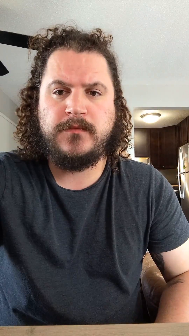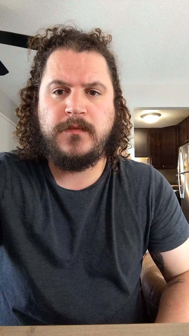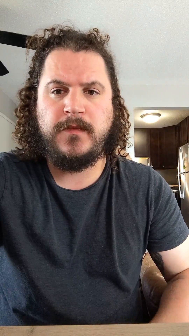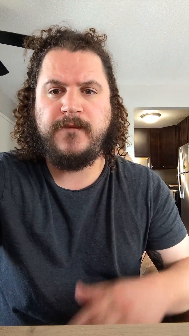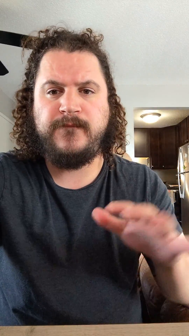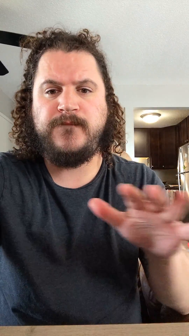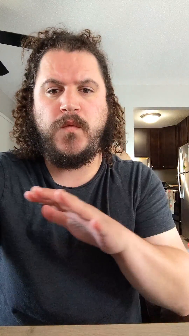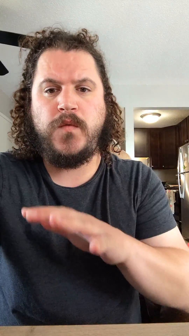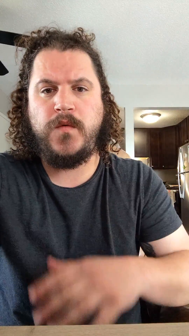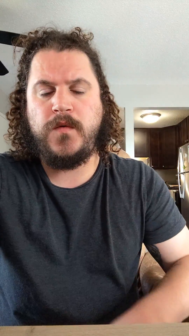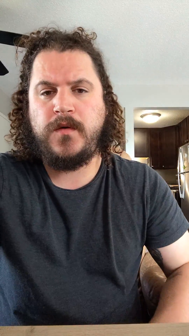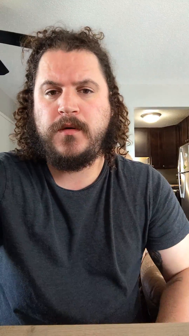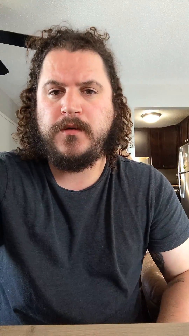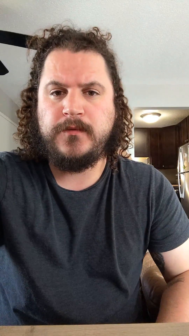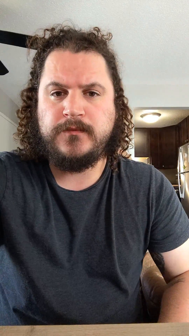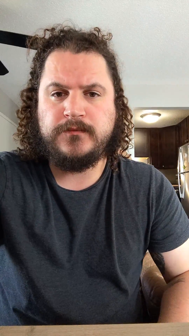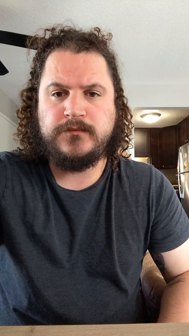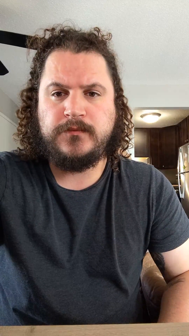full